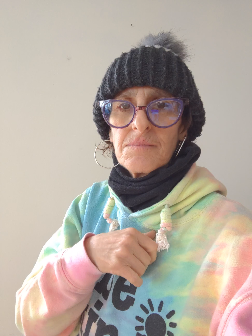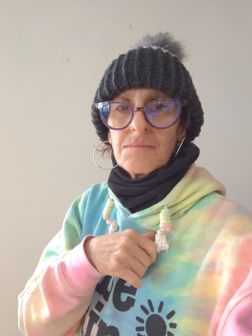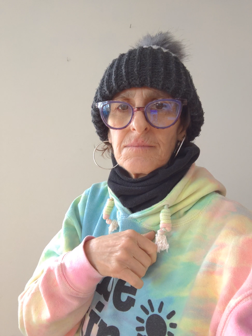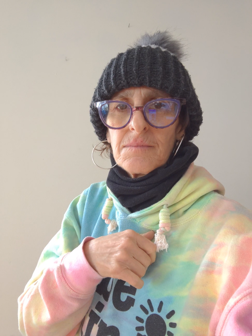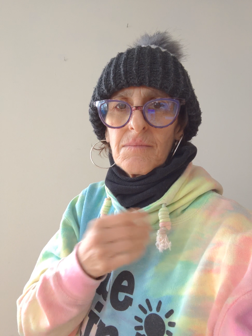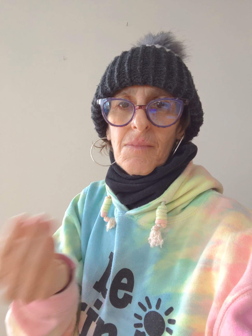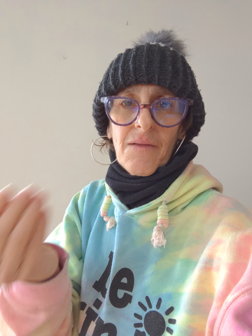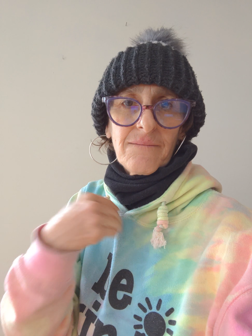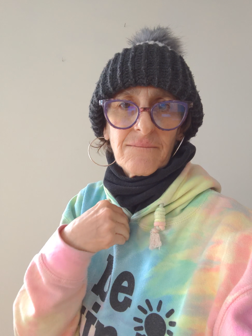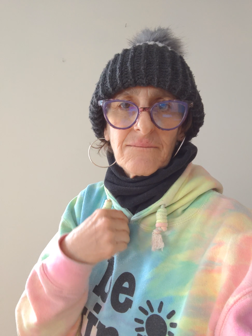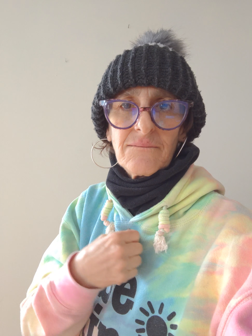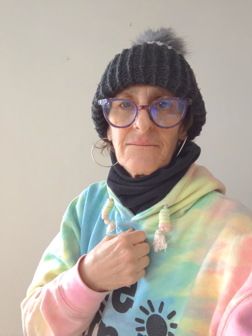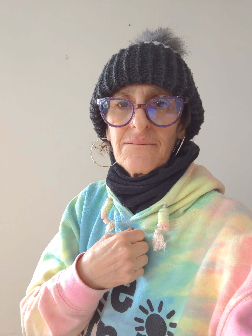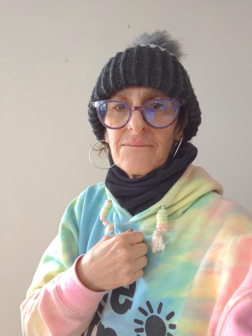give